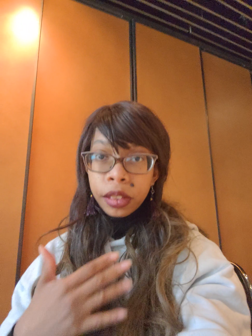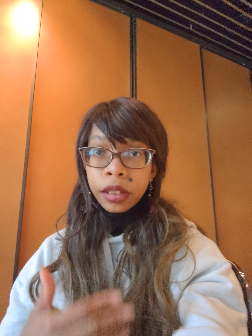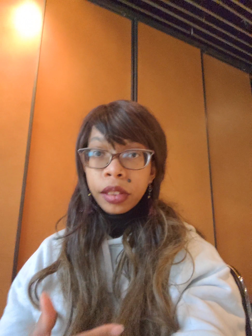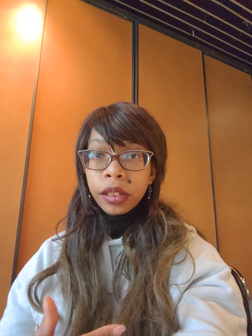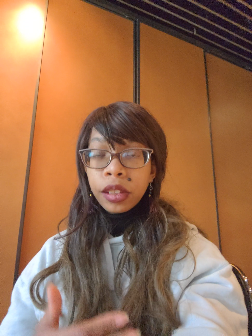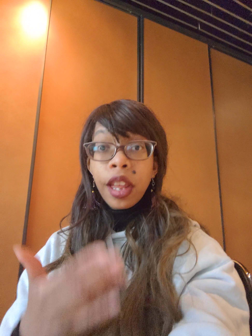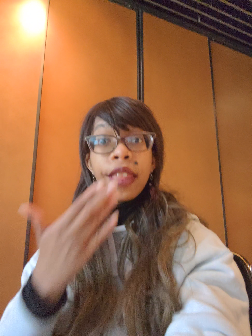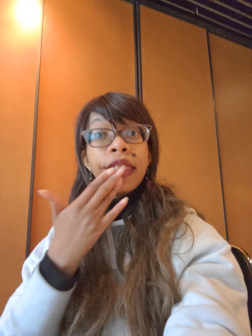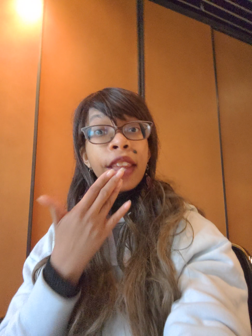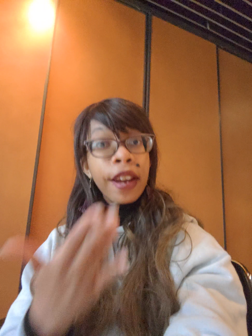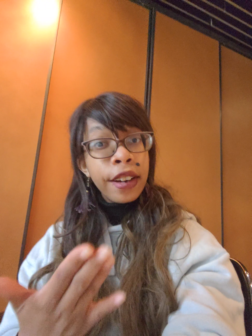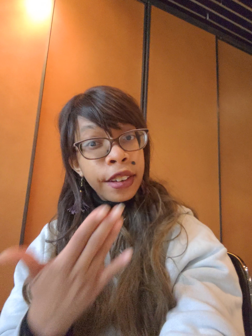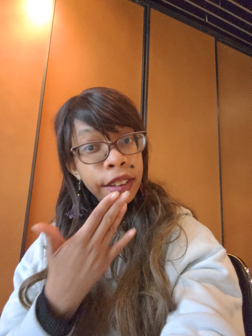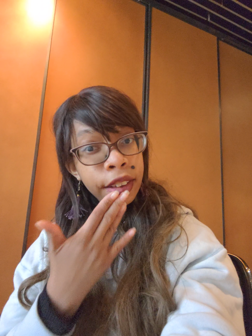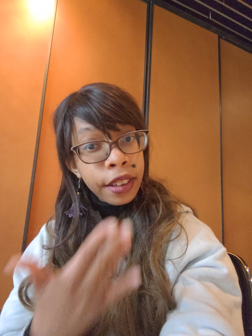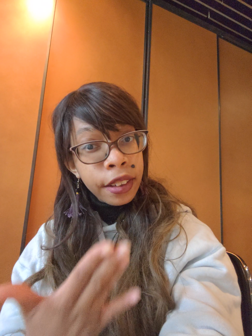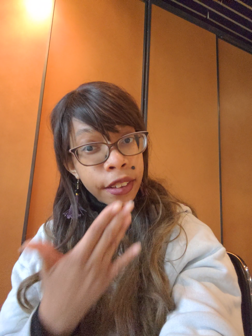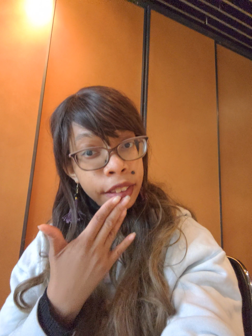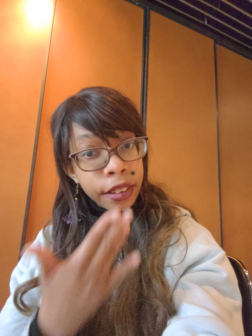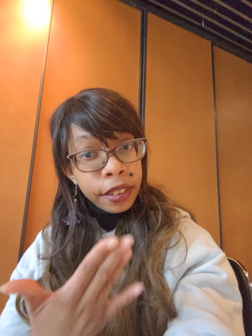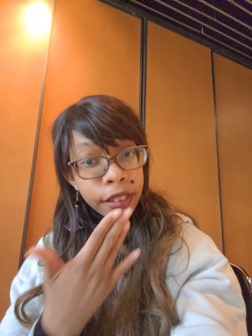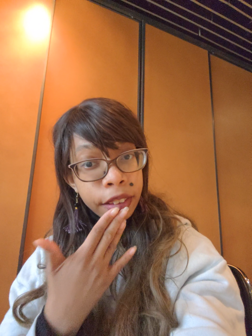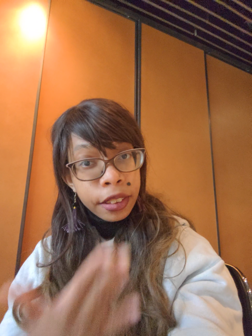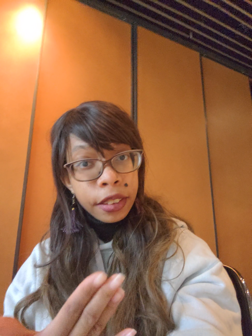thank you